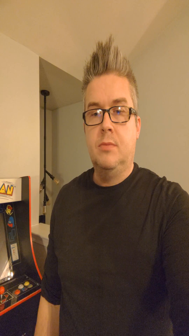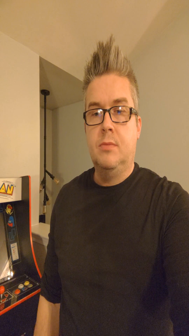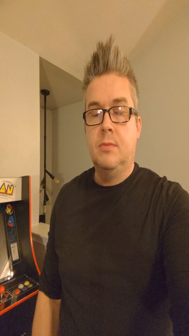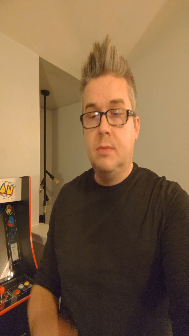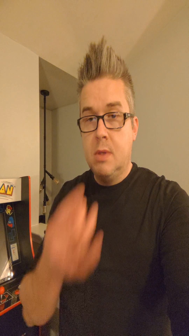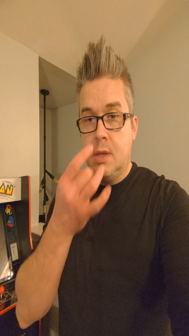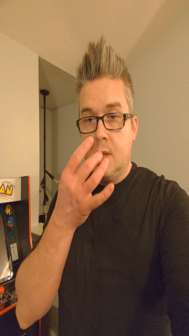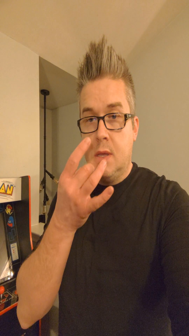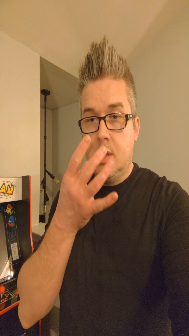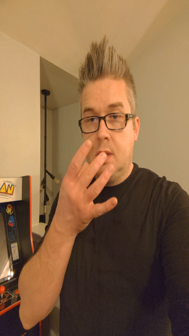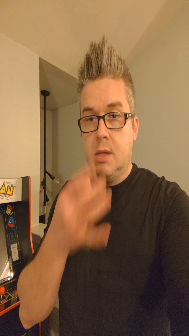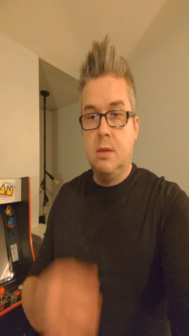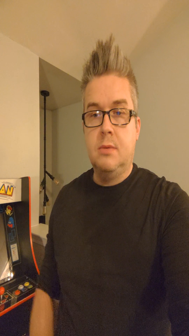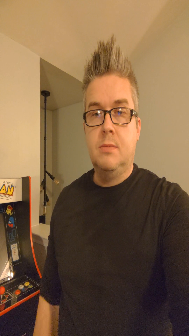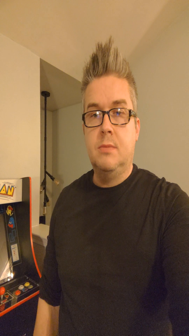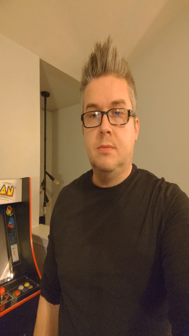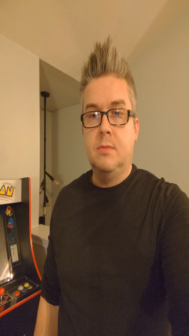snack